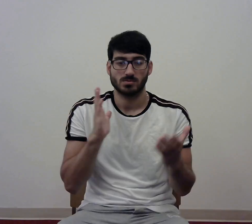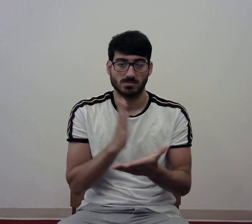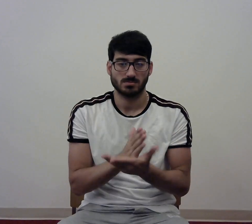var